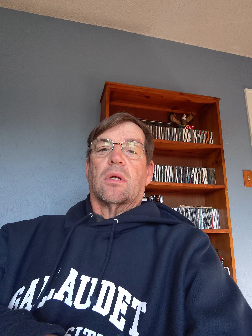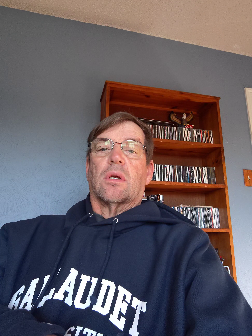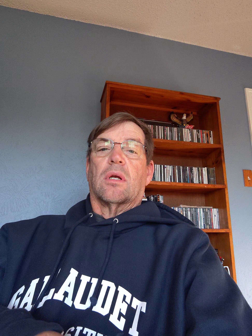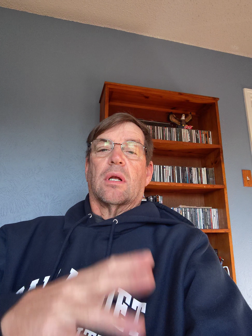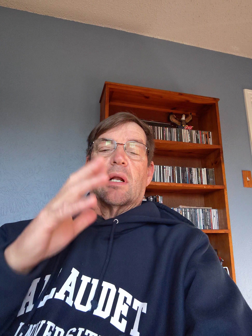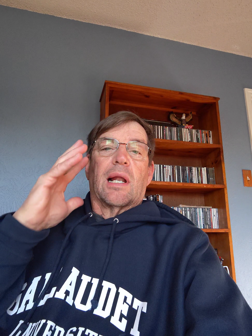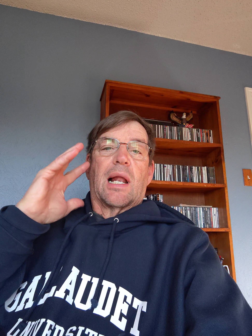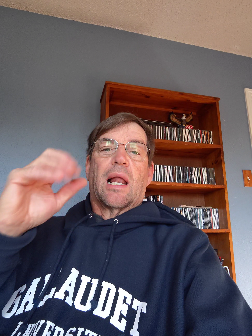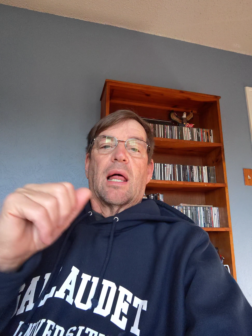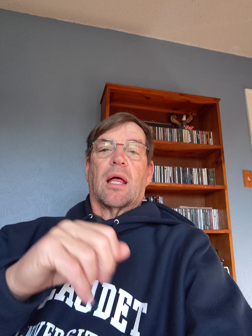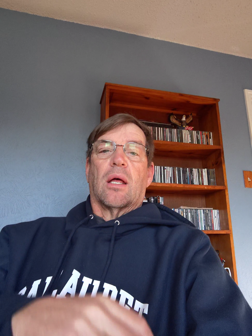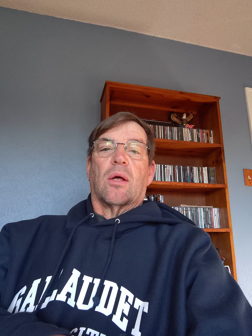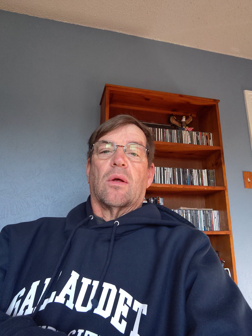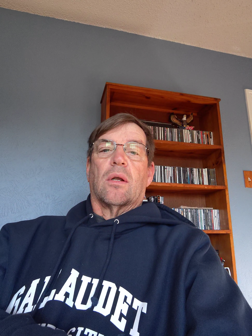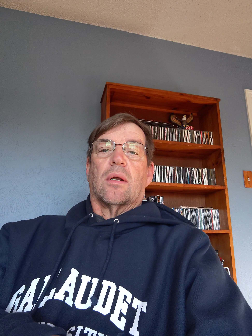loud